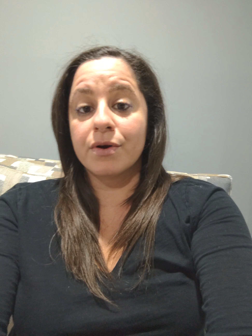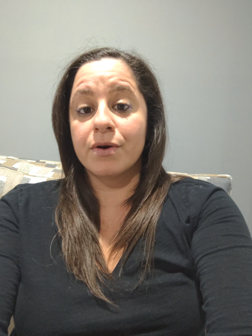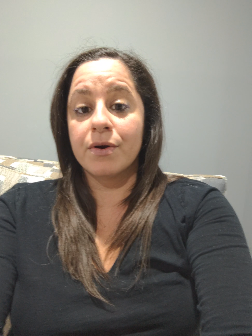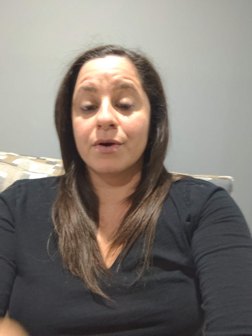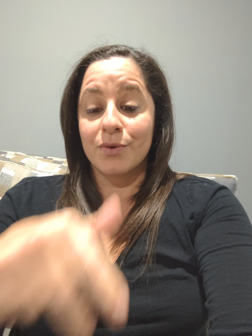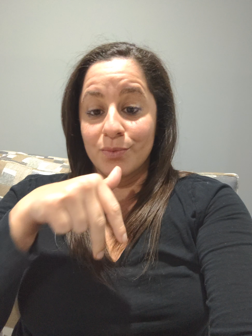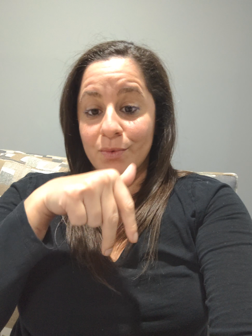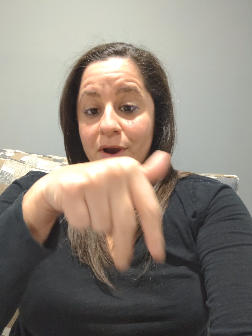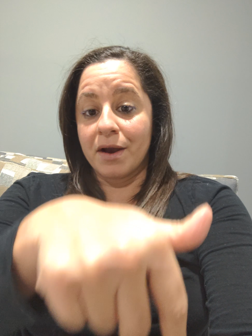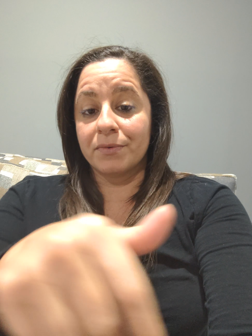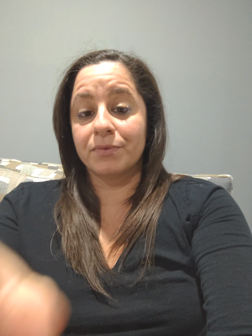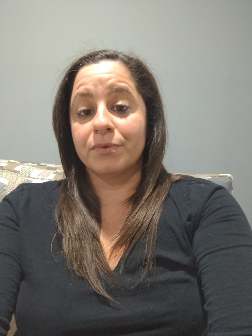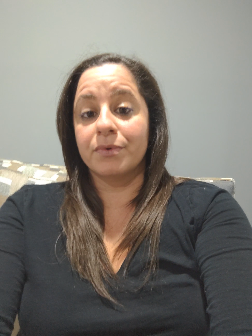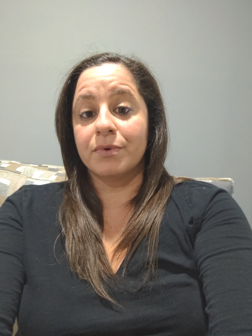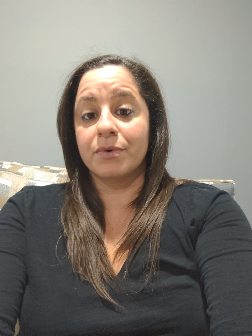ride